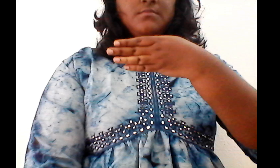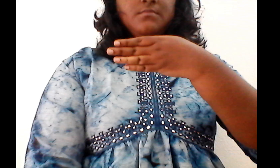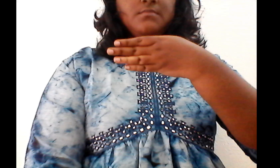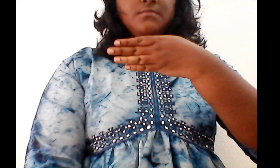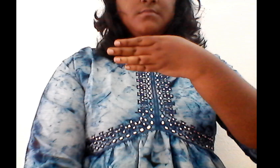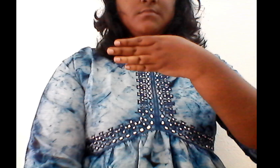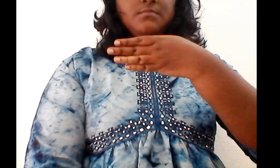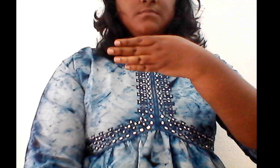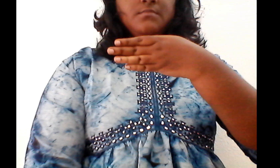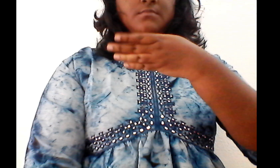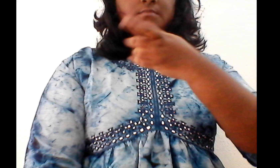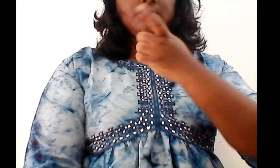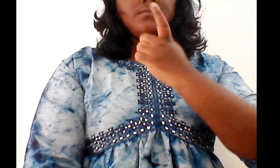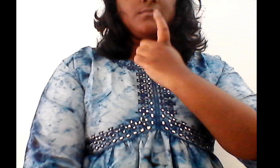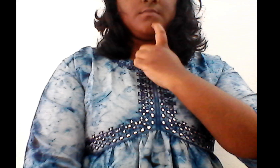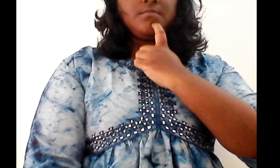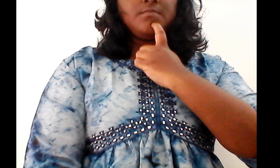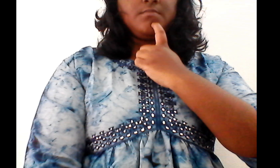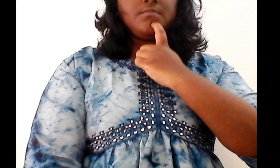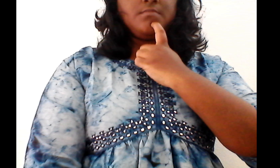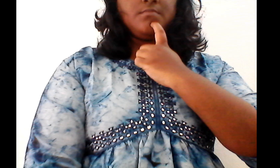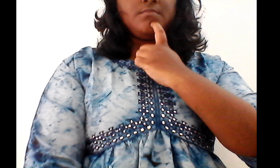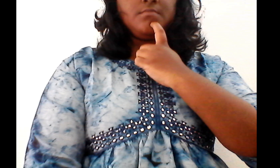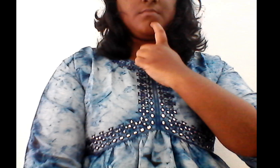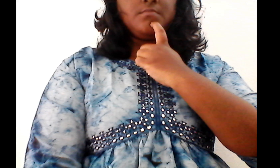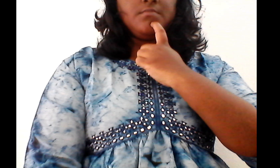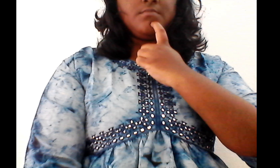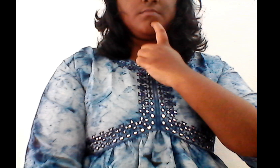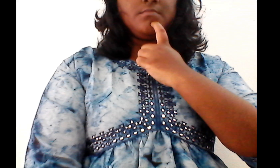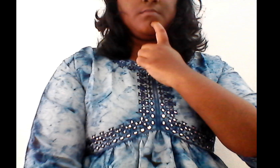അം